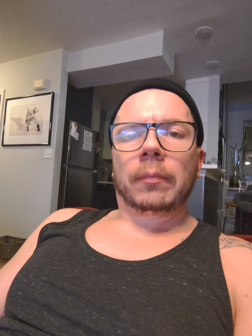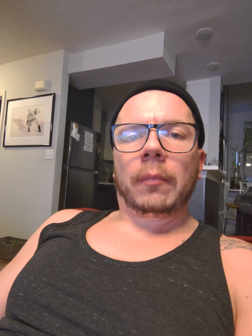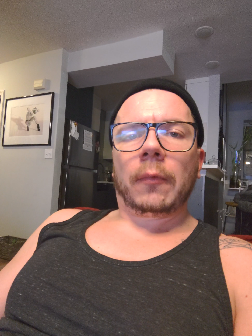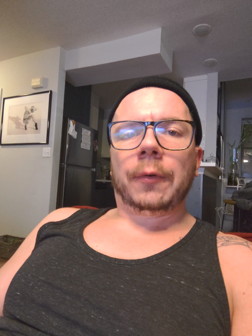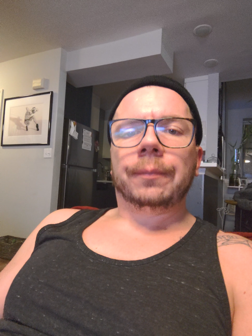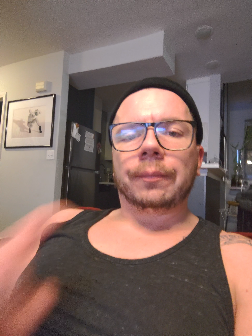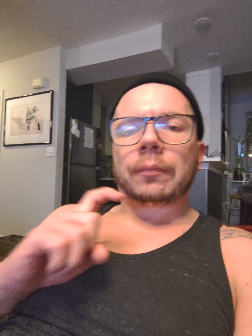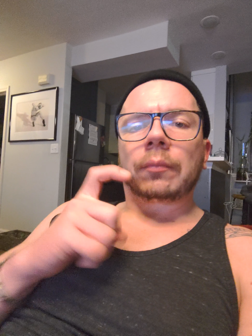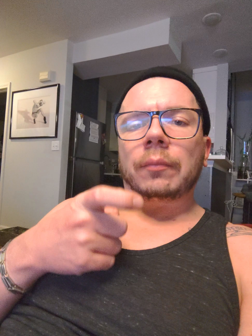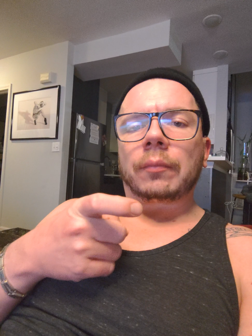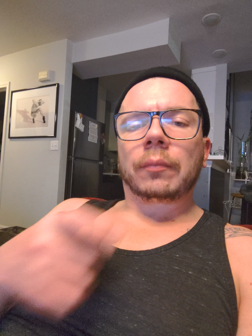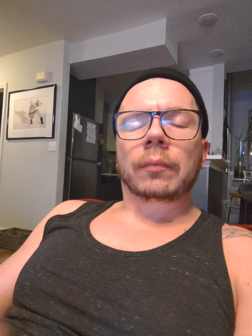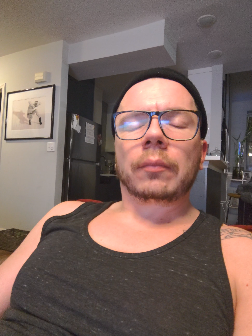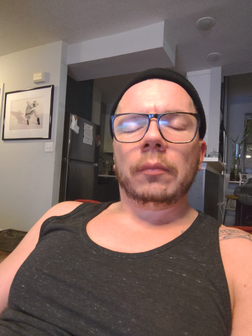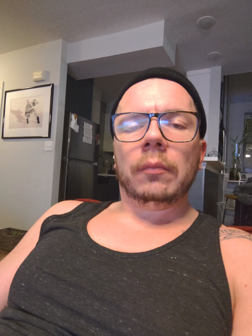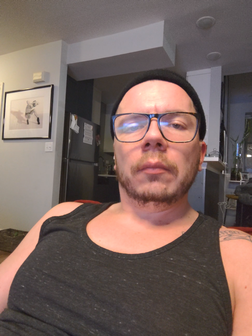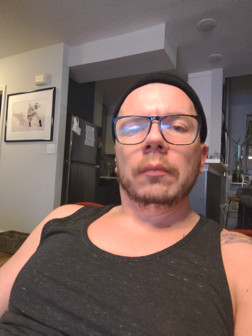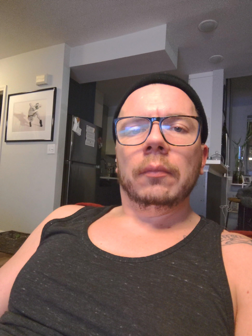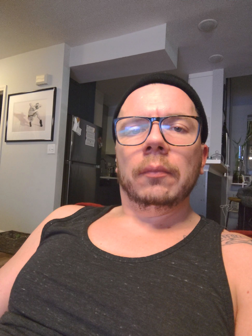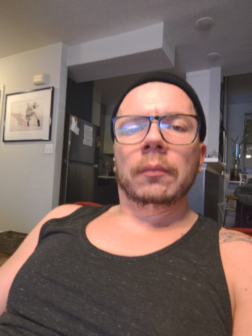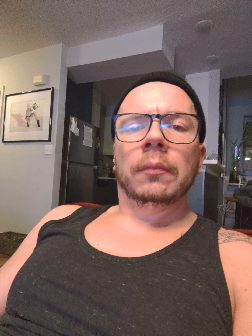gift